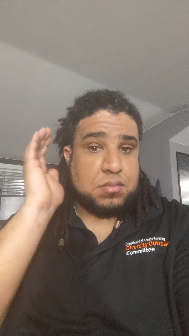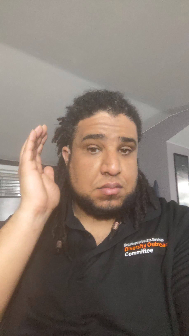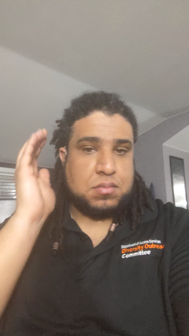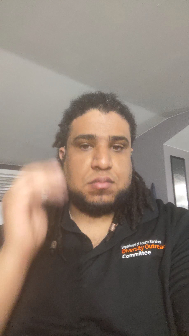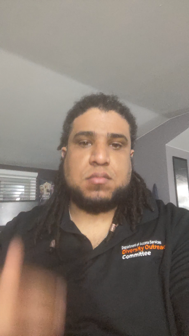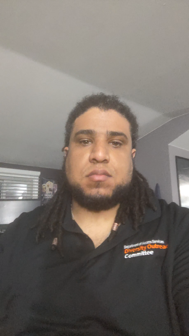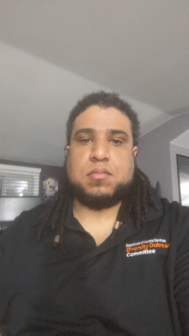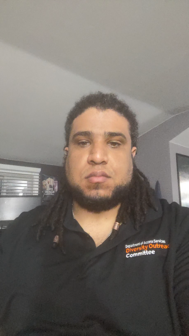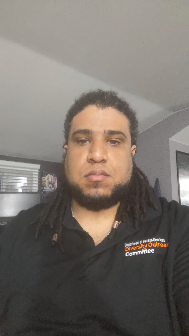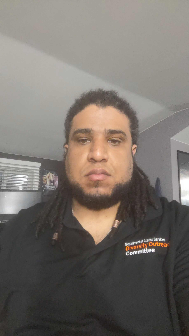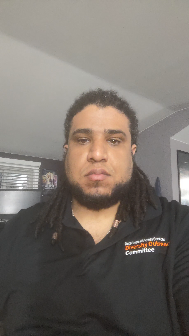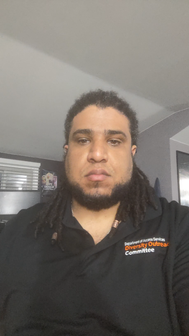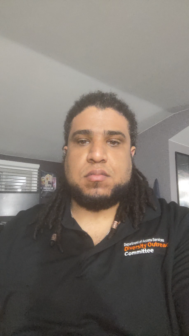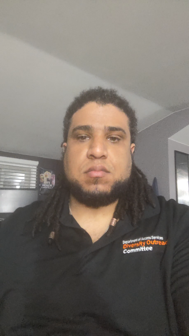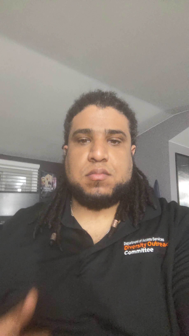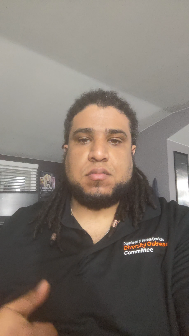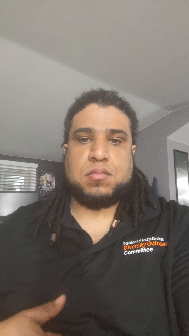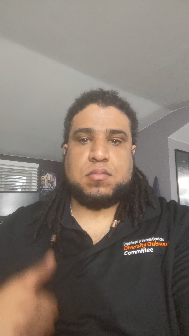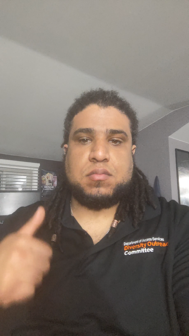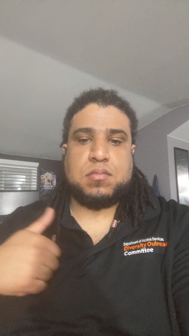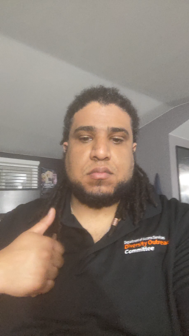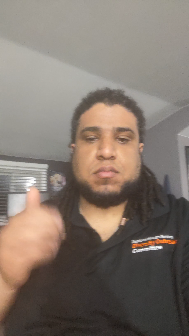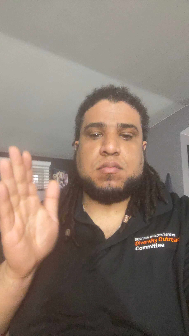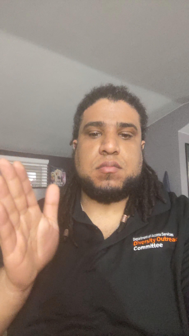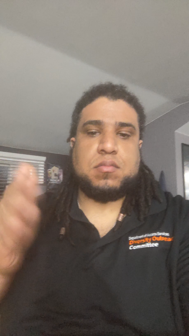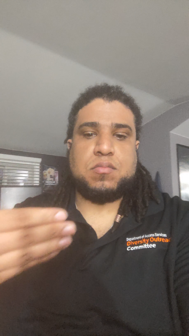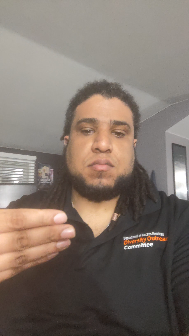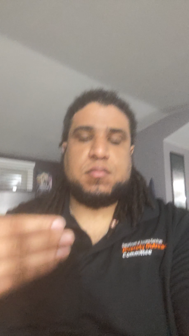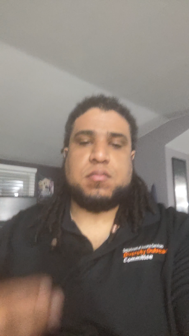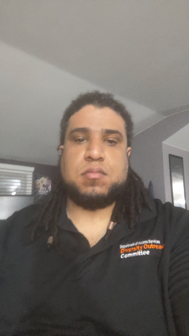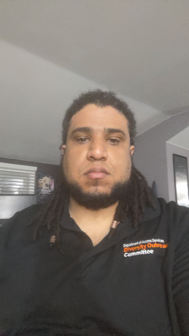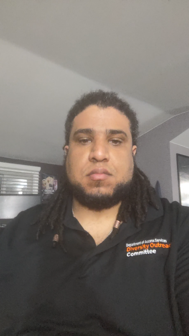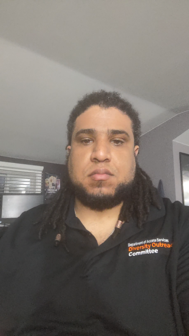living room